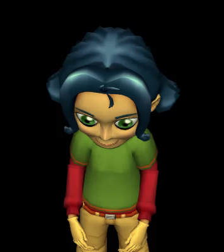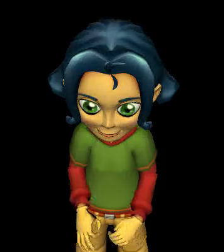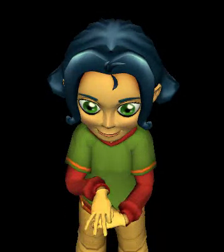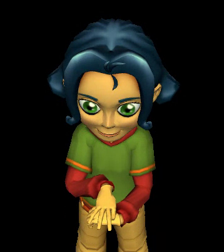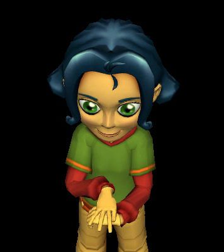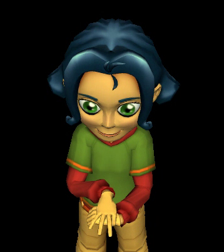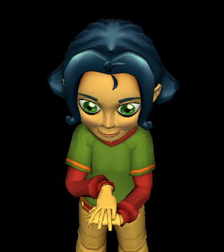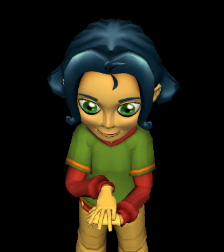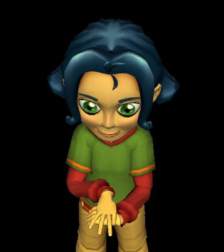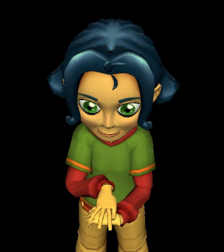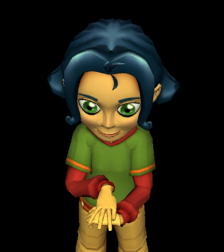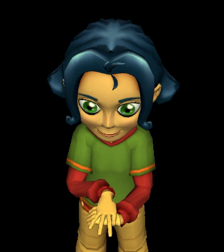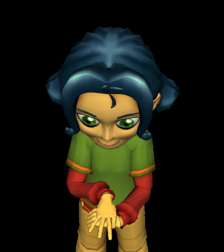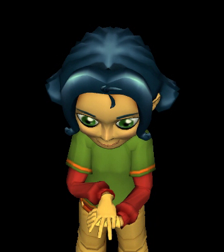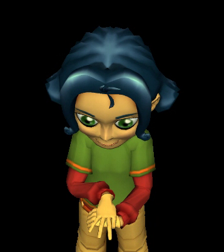مريض